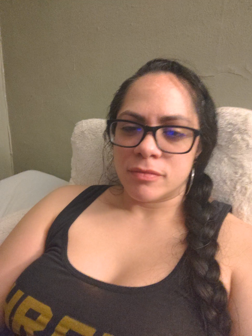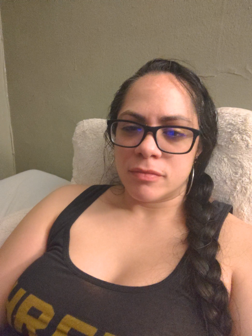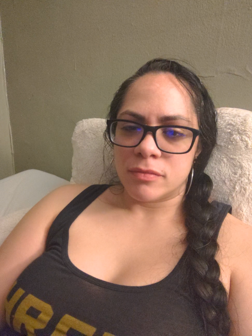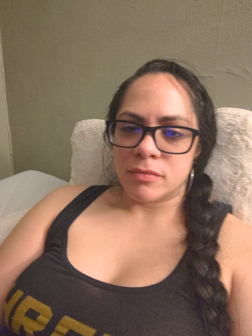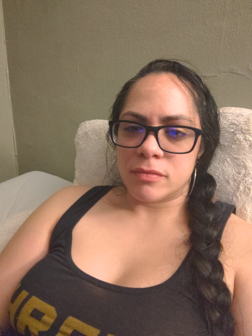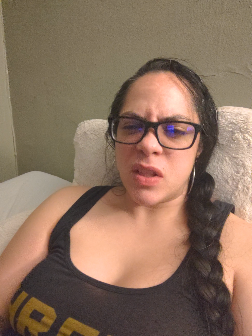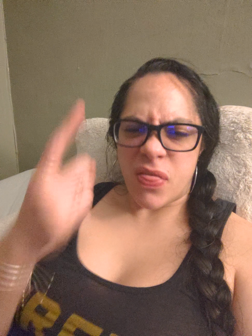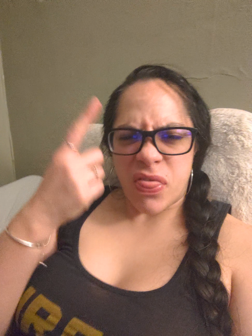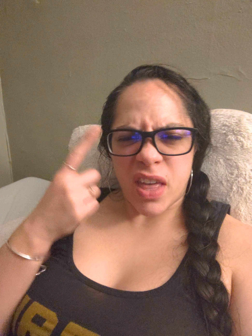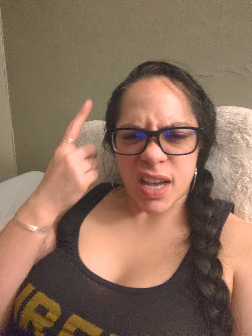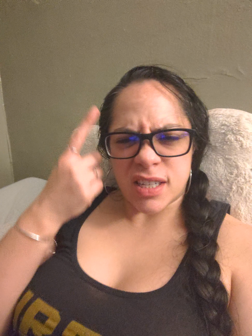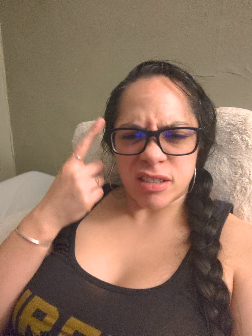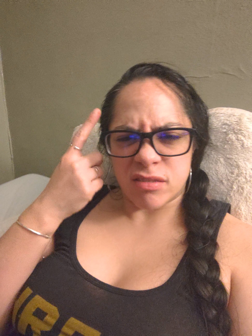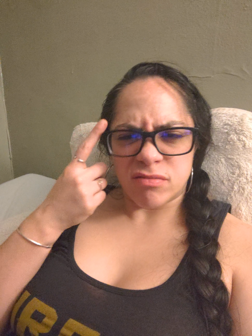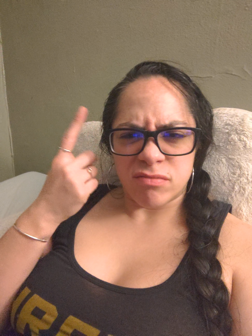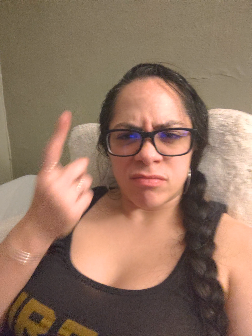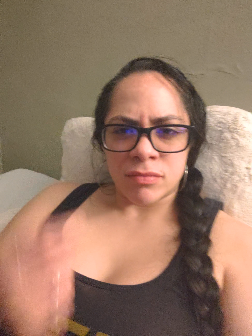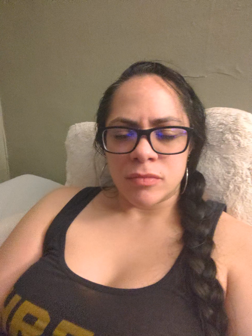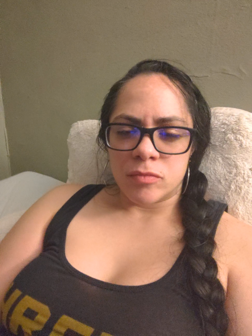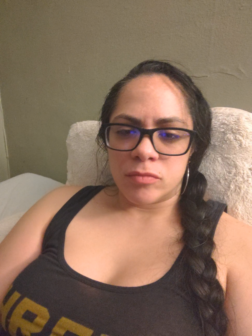think